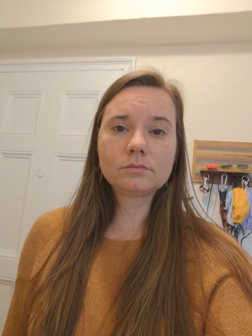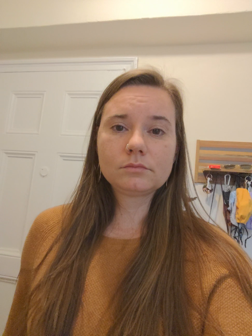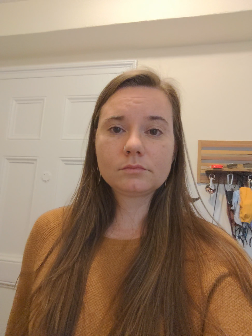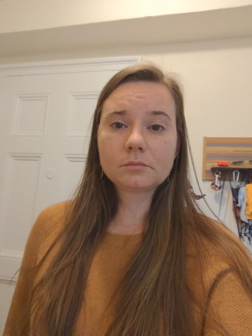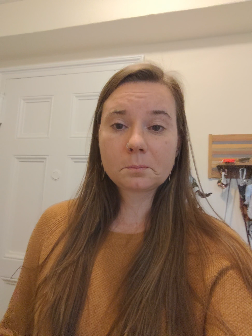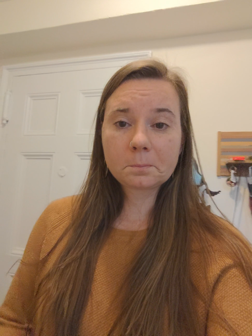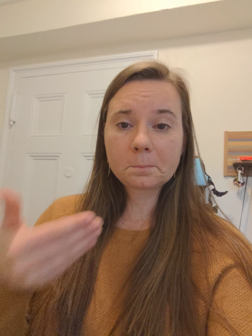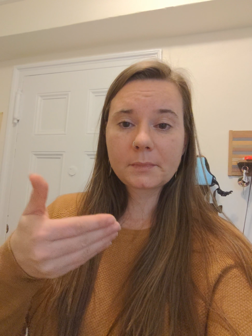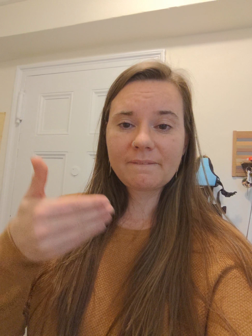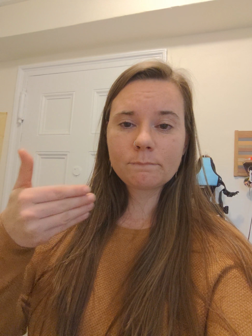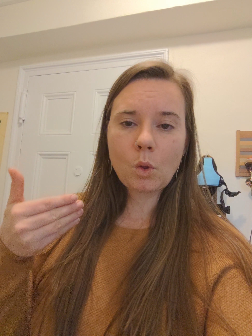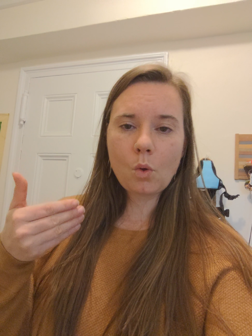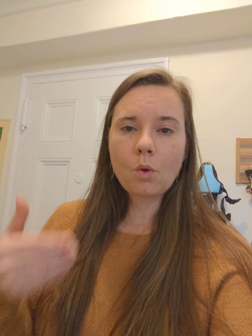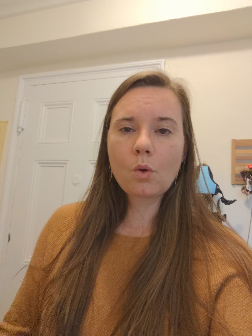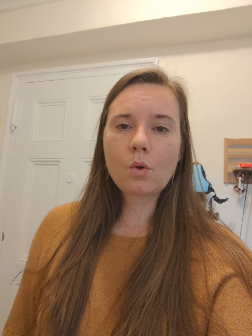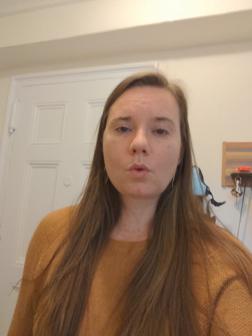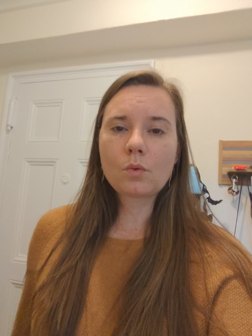before